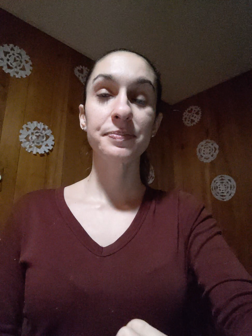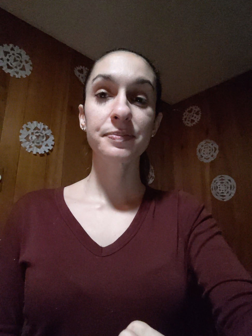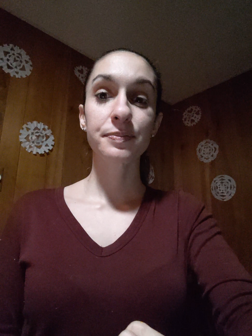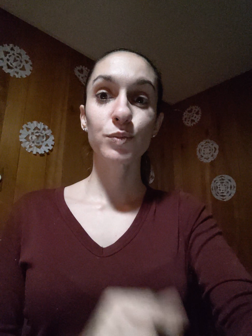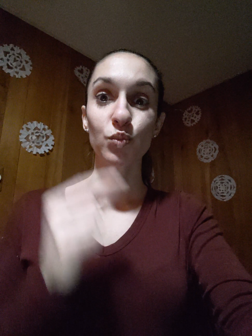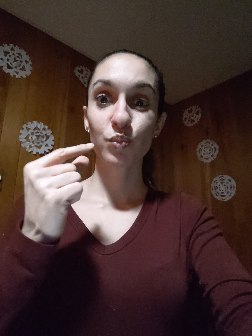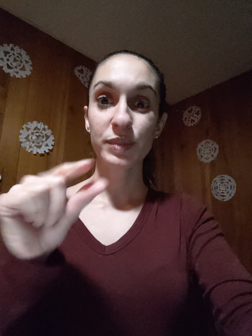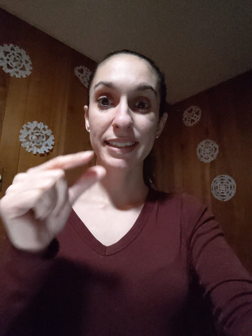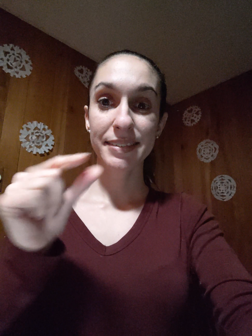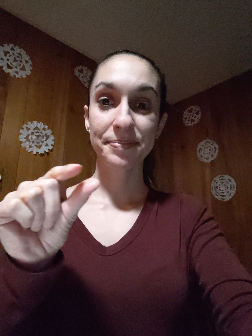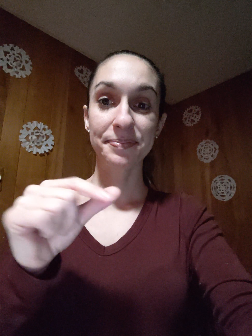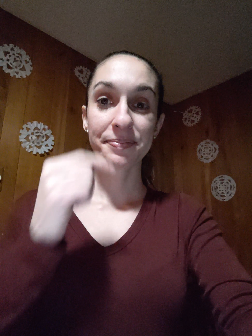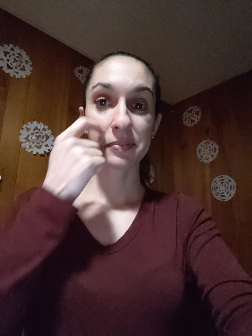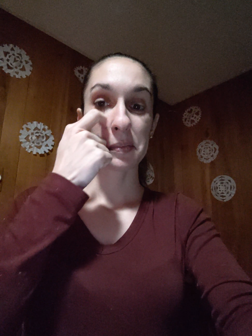green